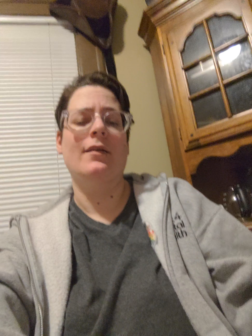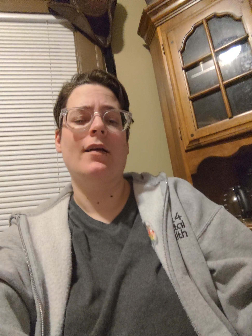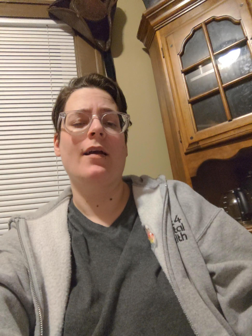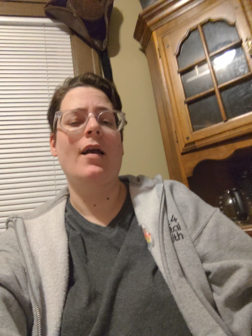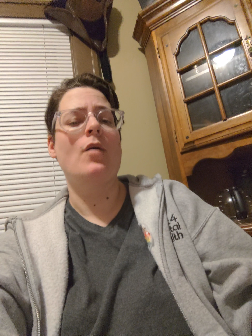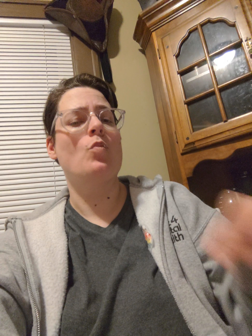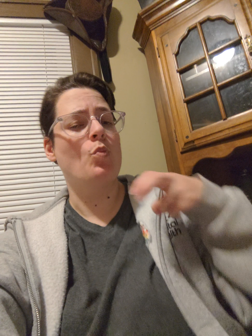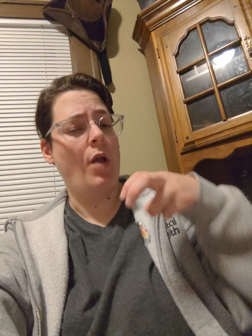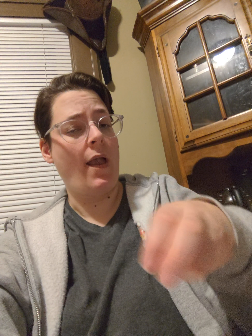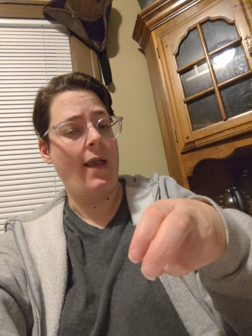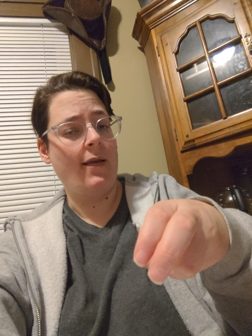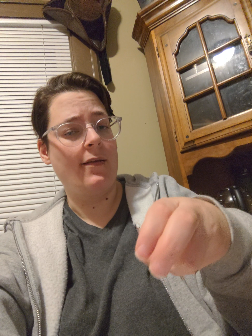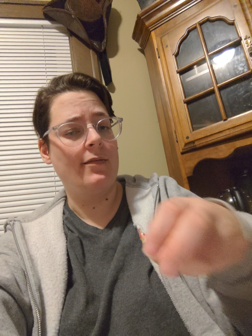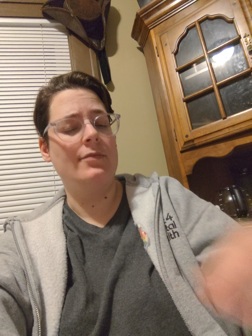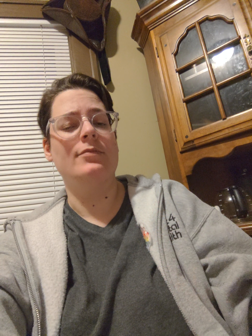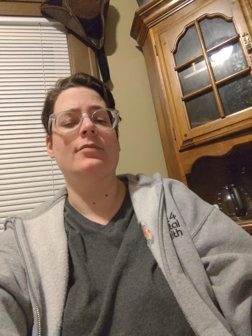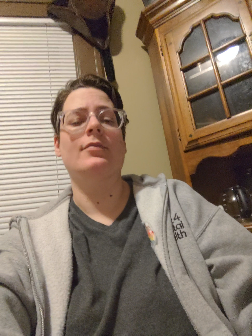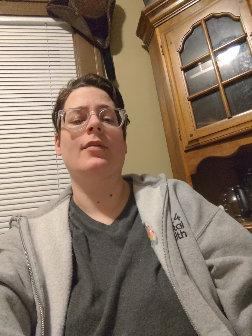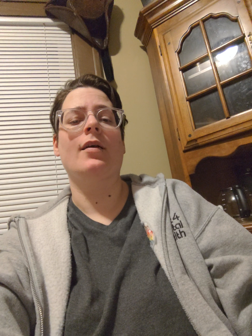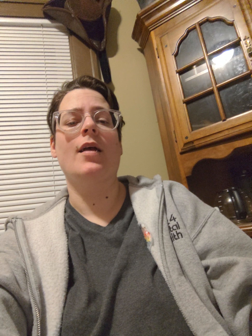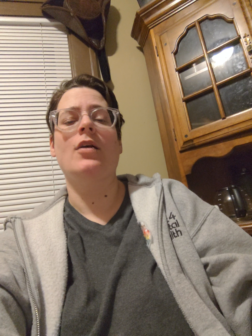ride